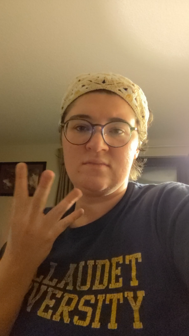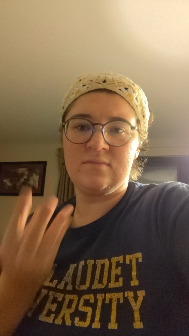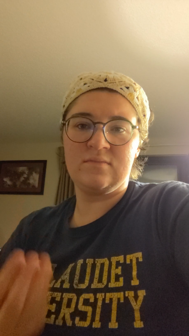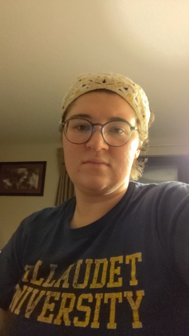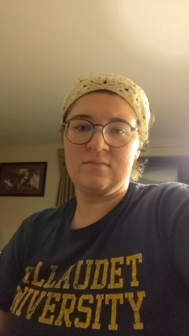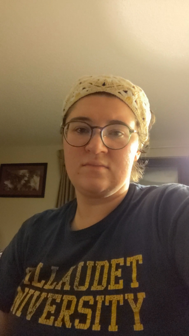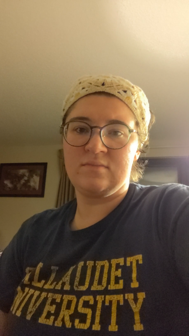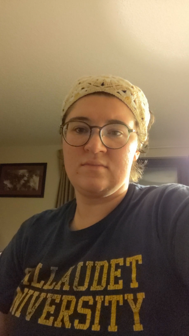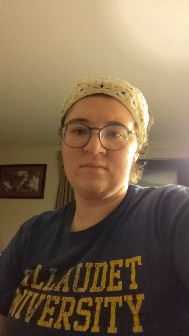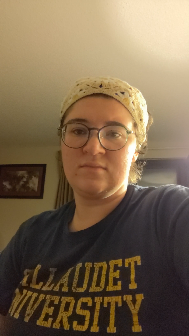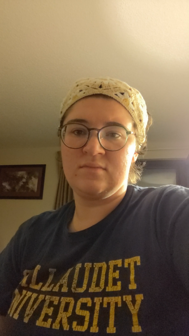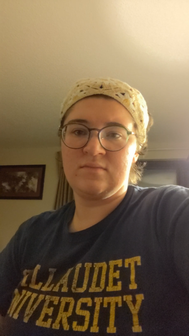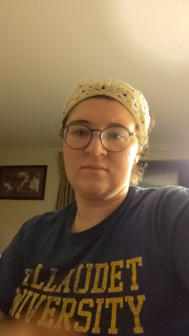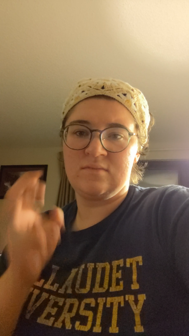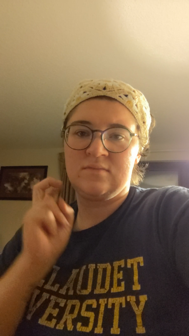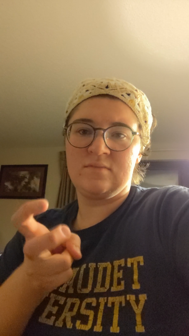hard